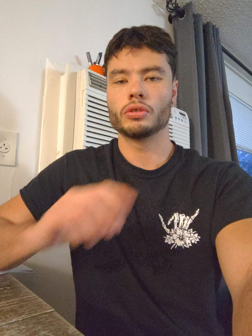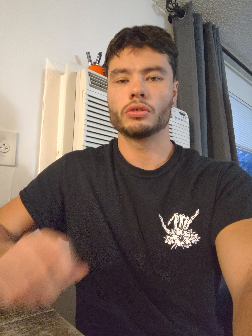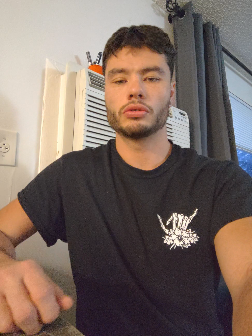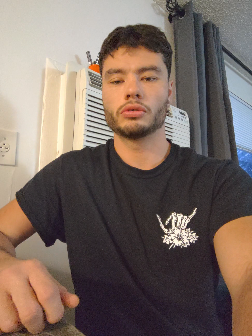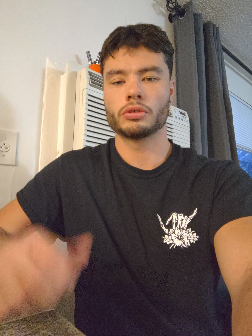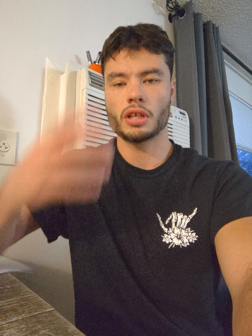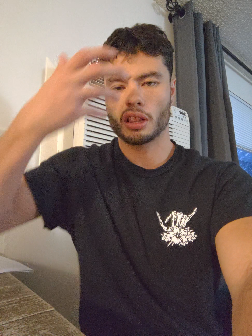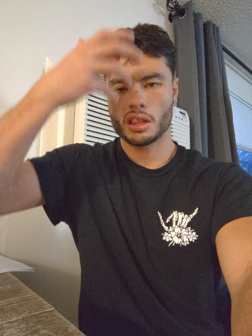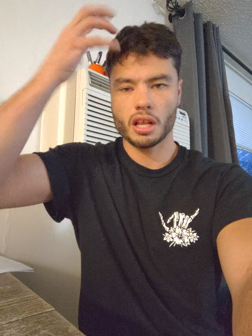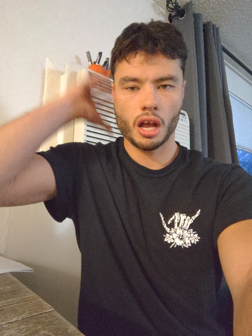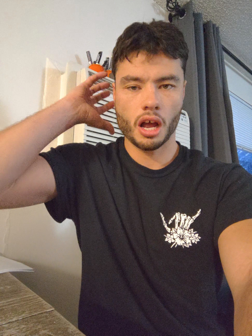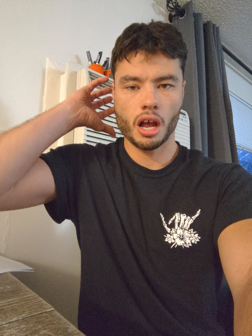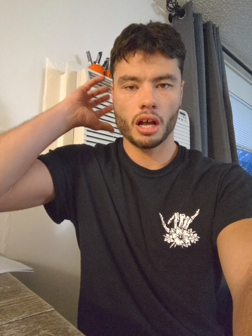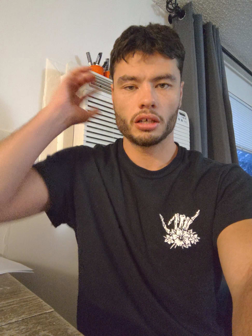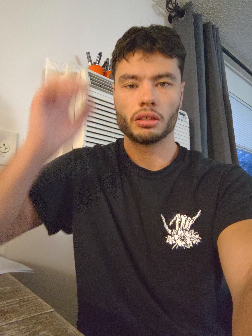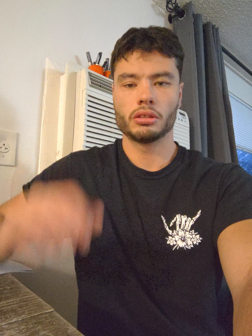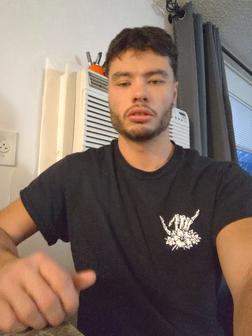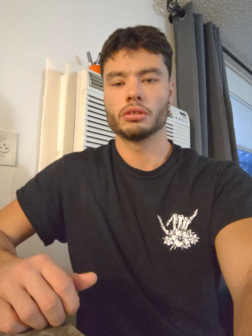lion